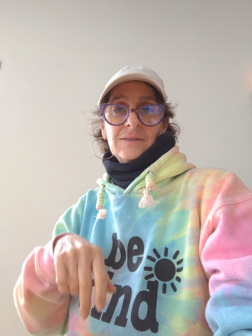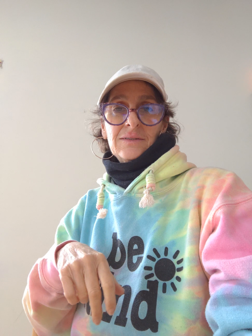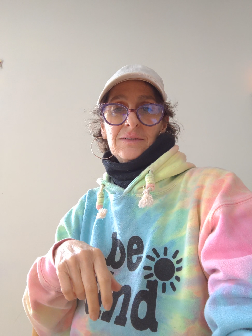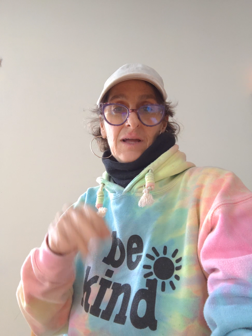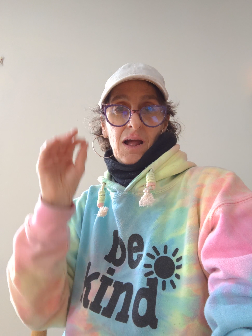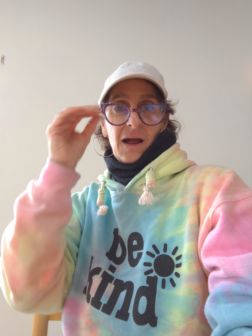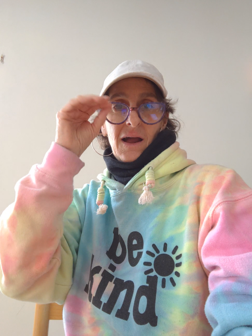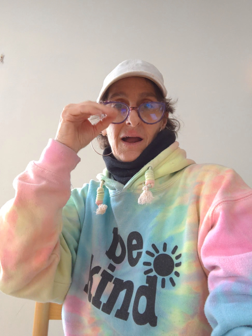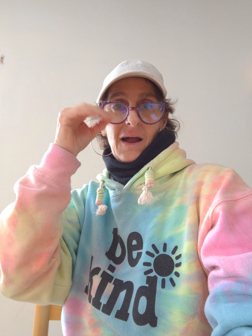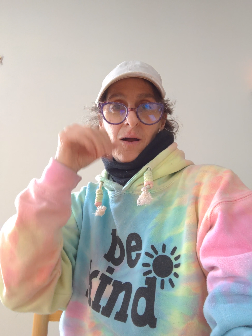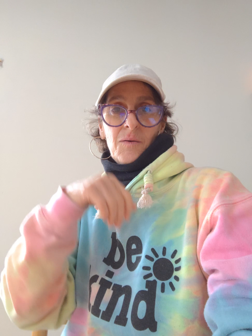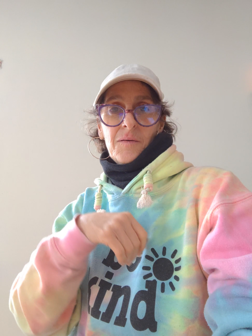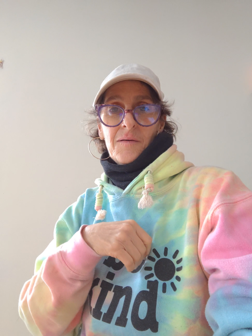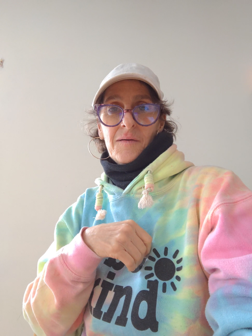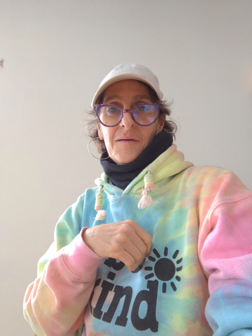owl